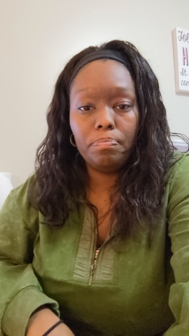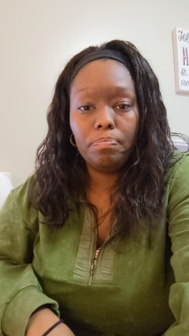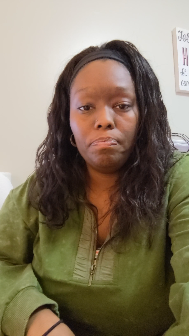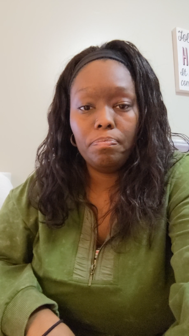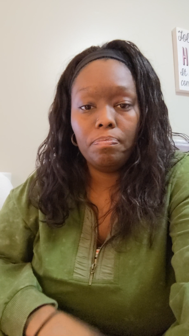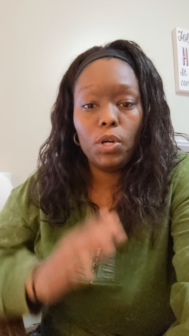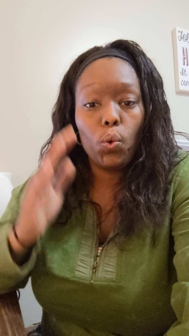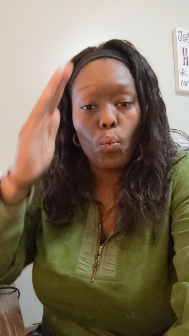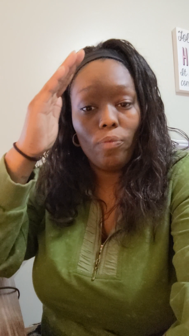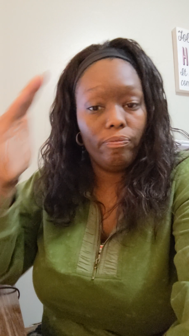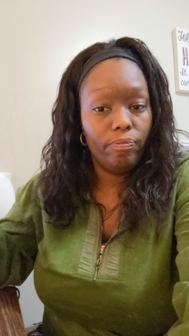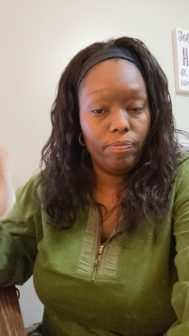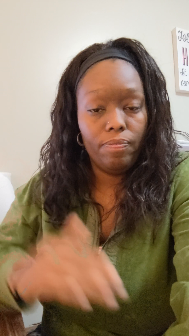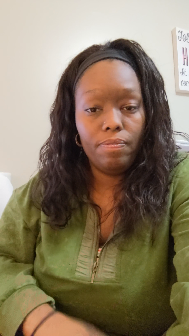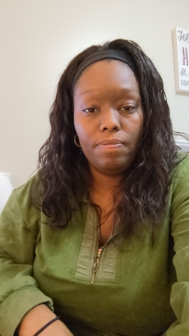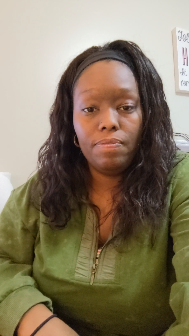roof